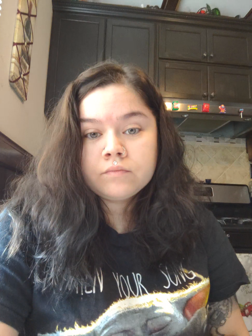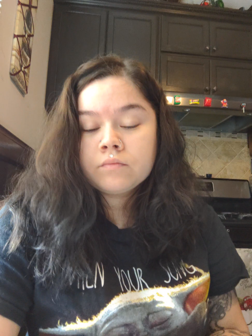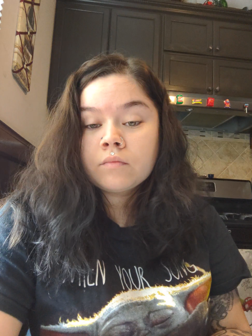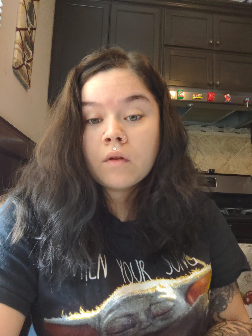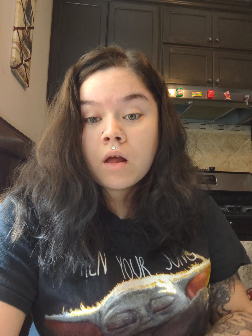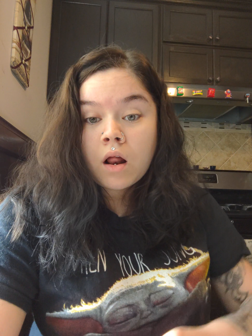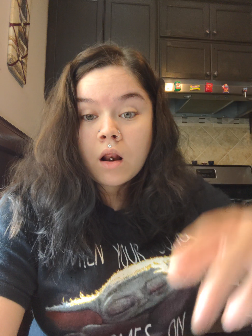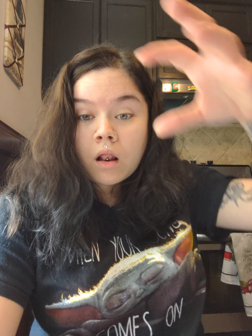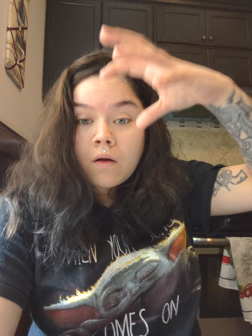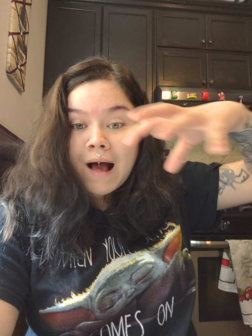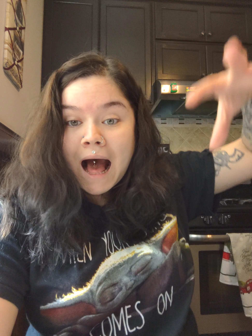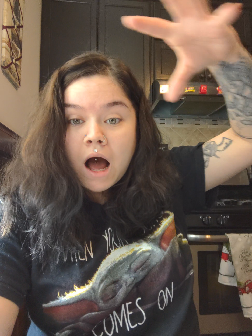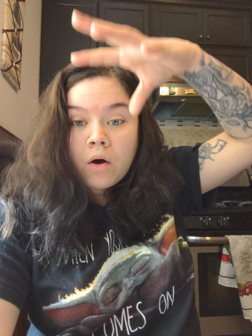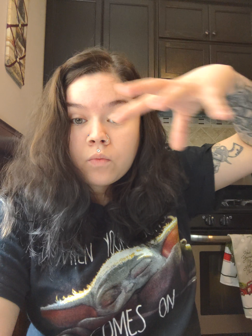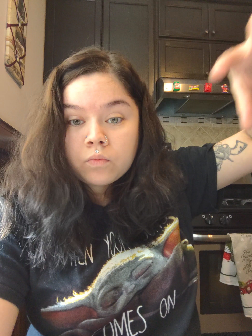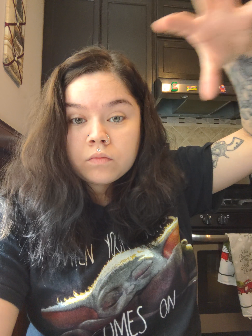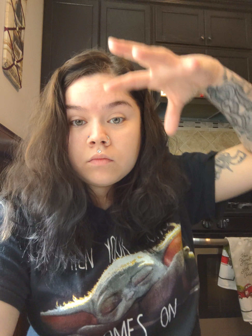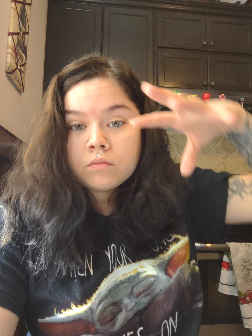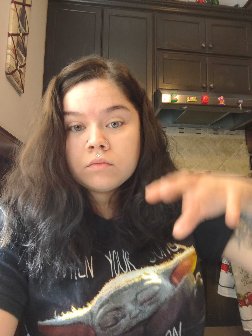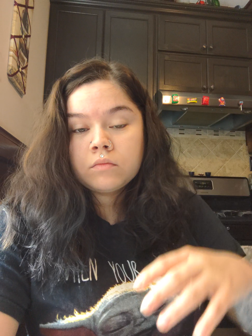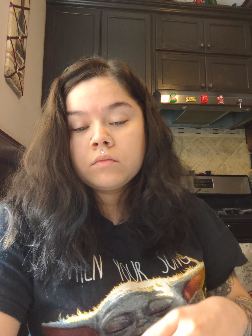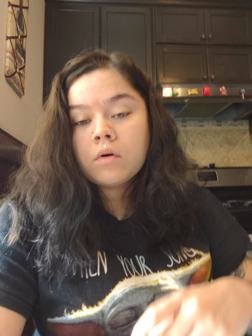cloud